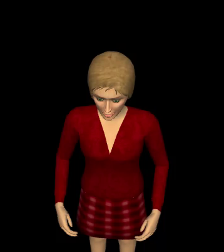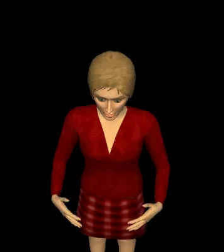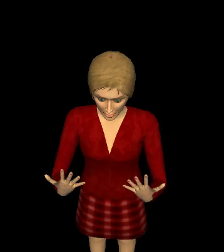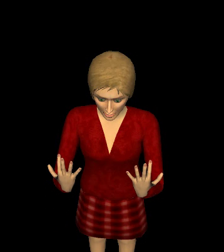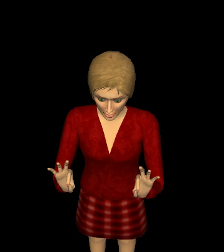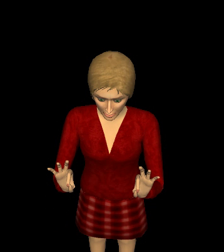10